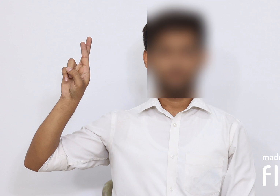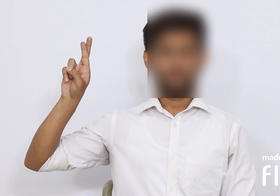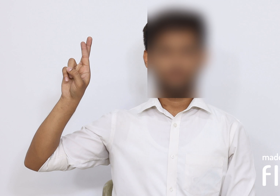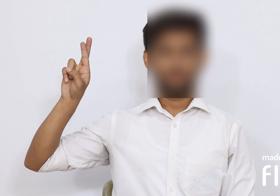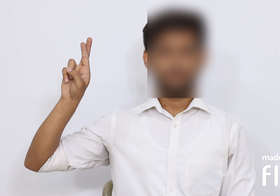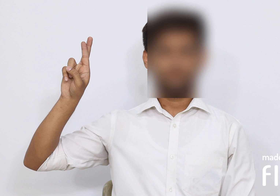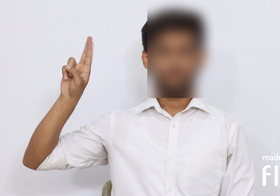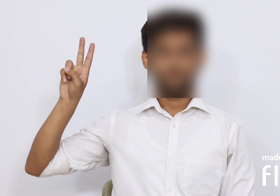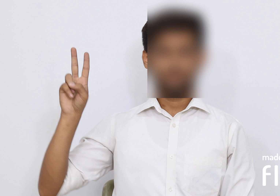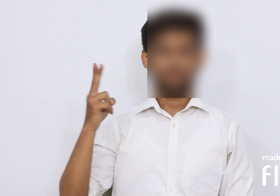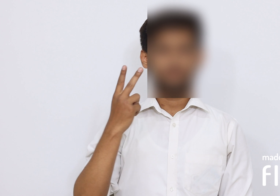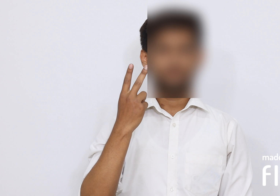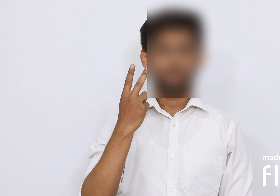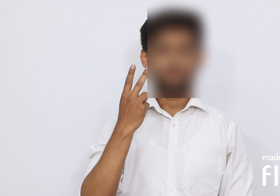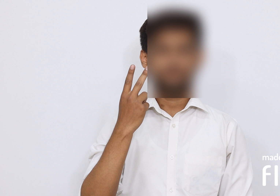ڑ